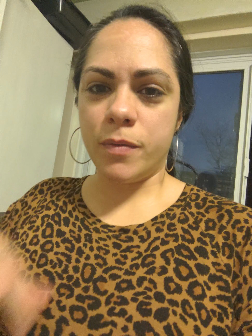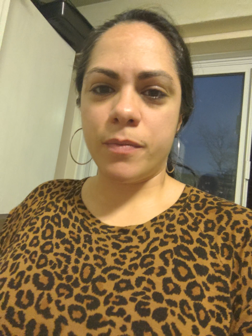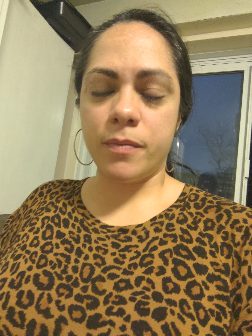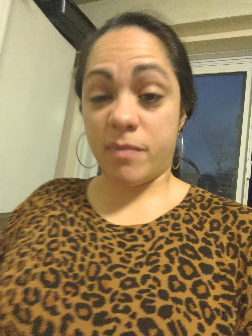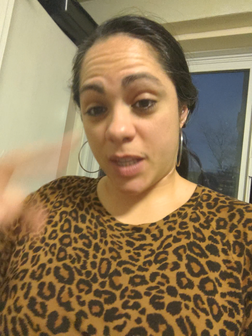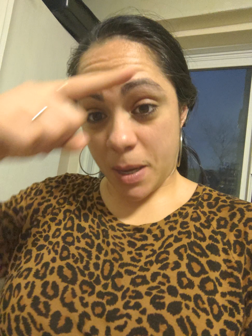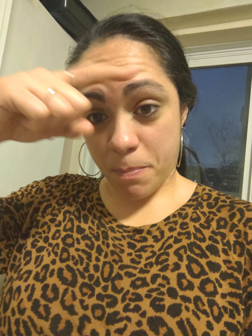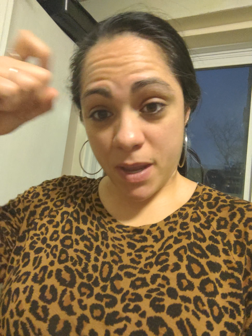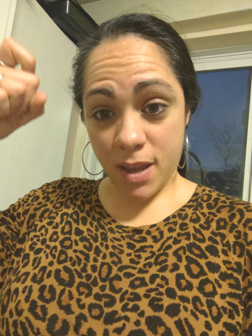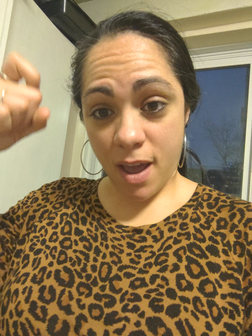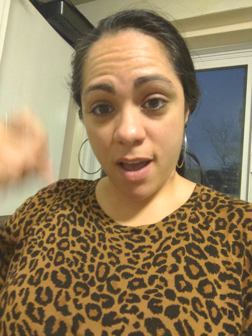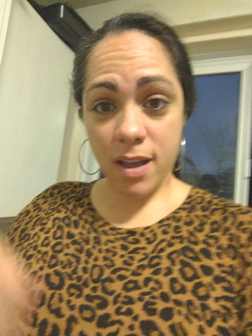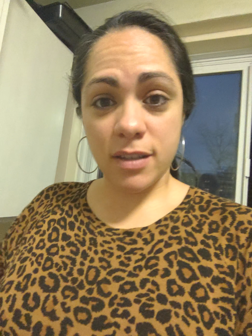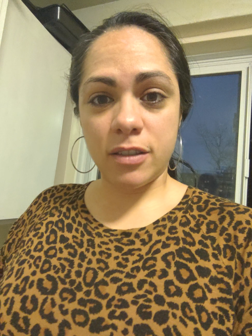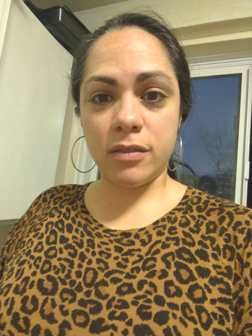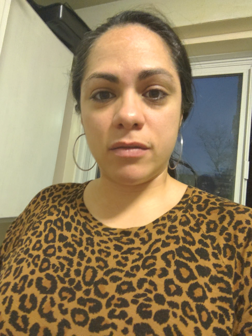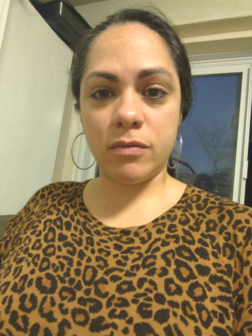because